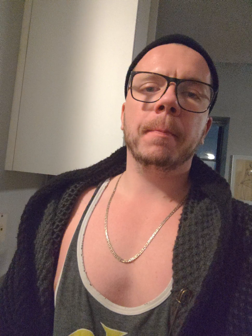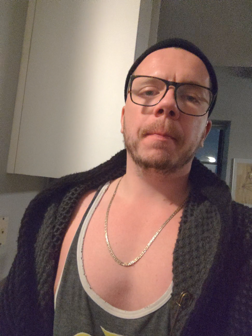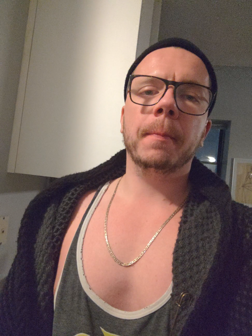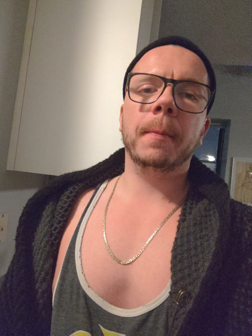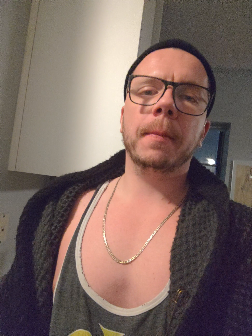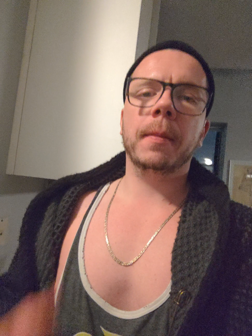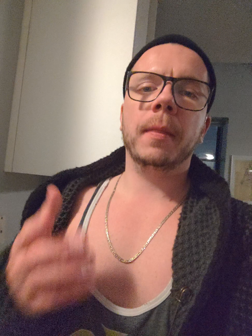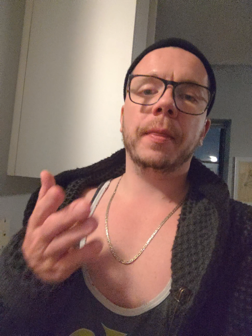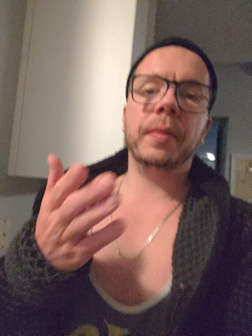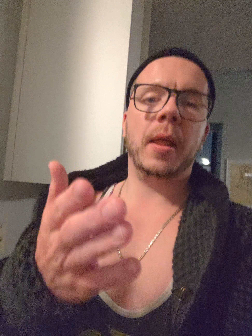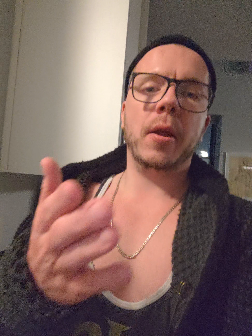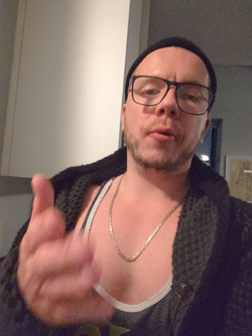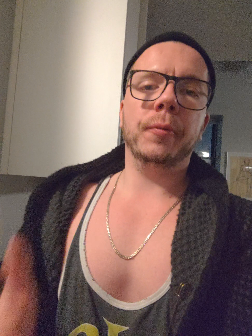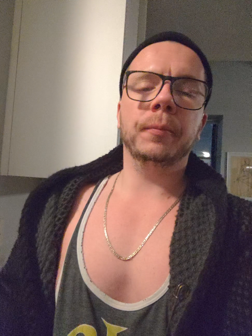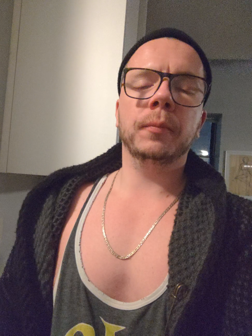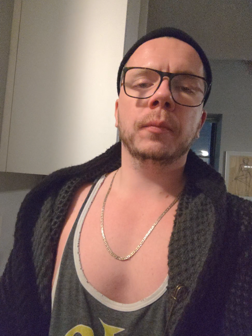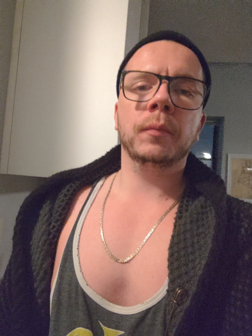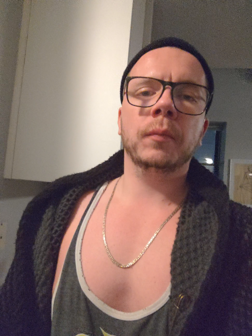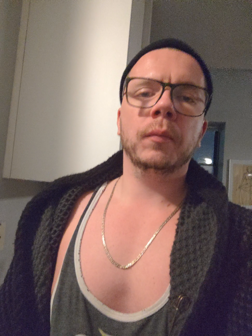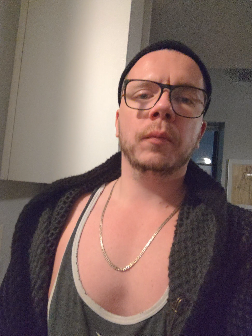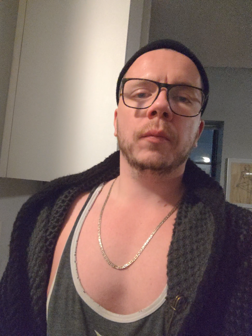there